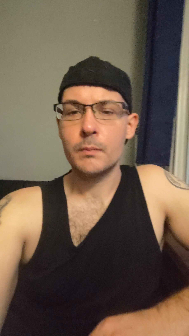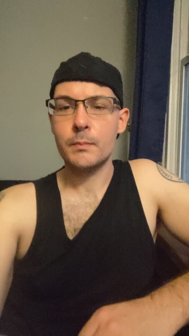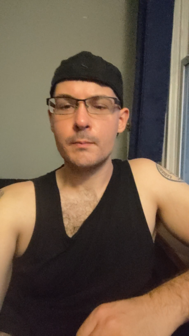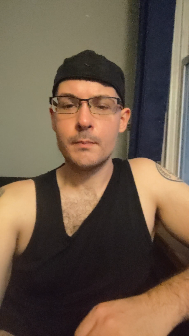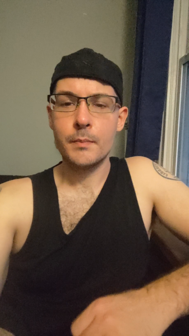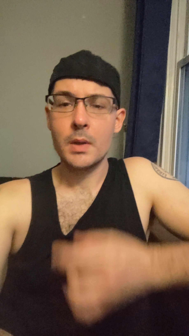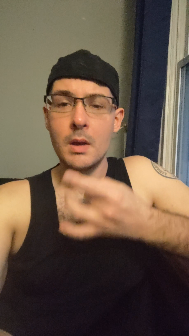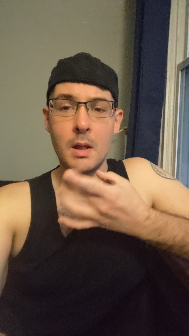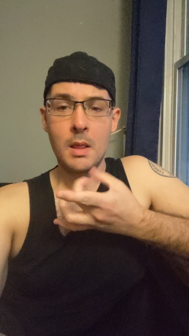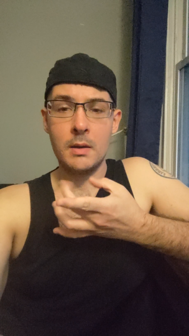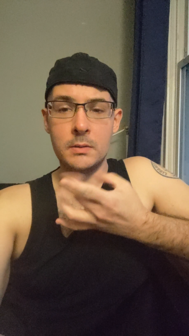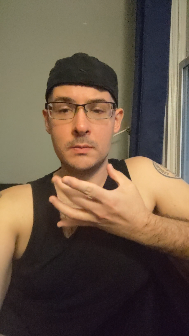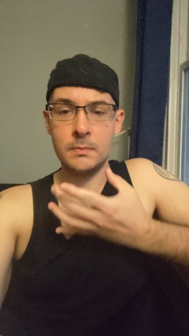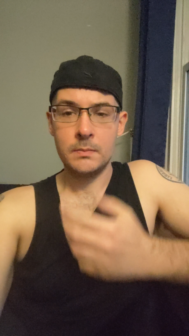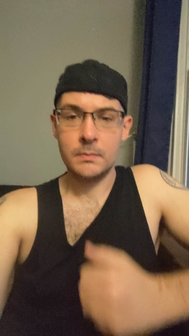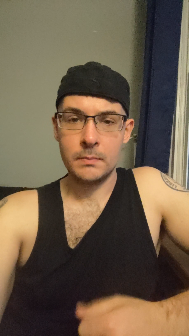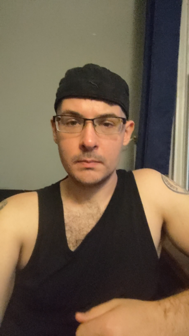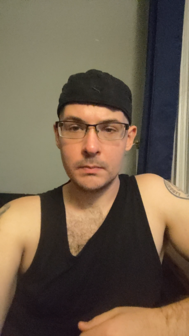light bulb